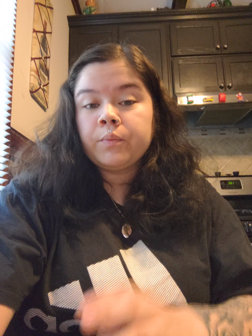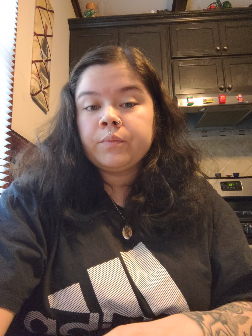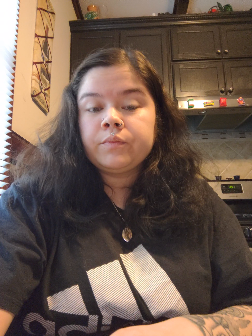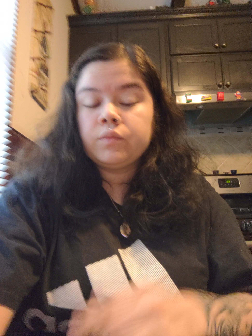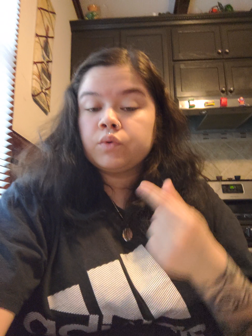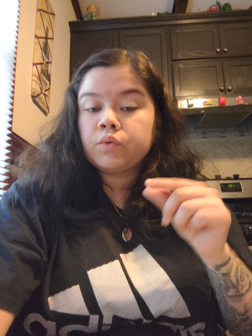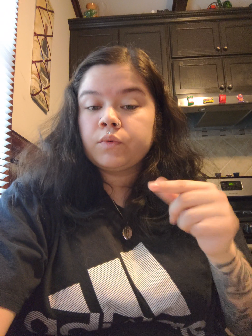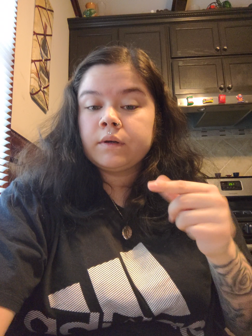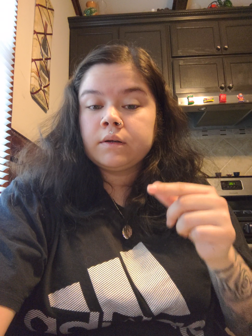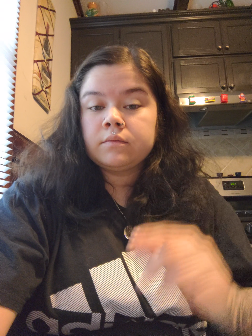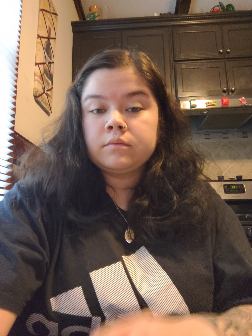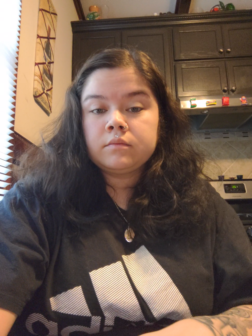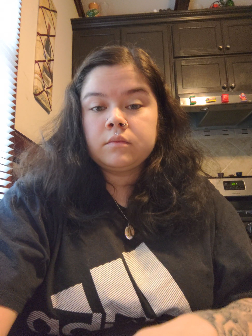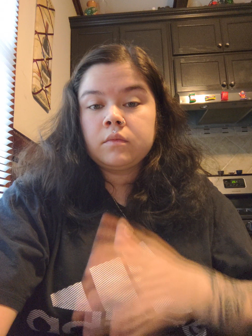green